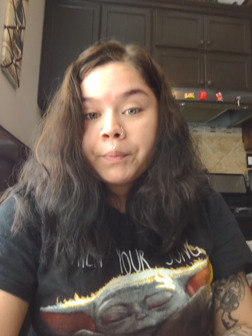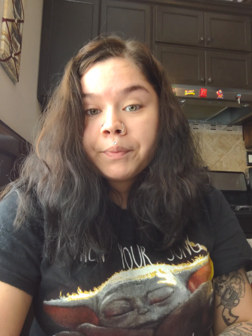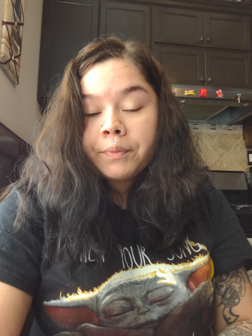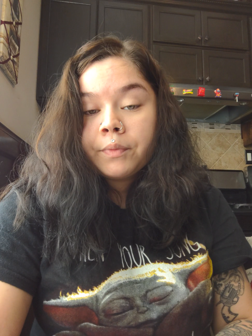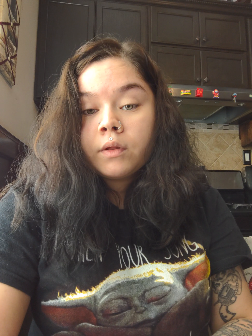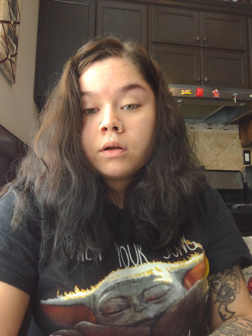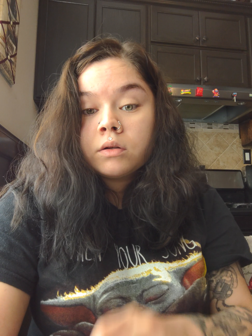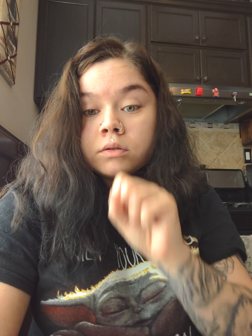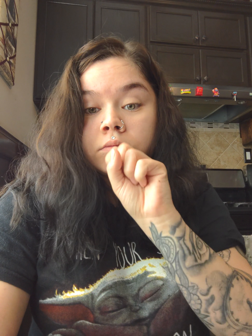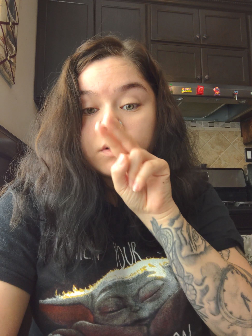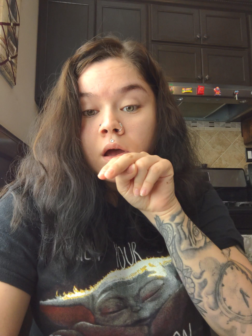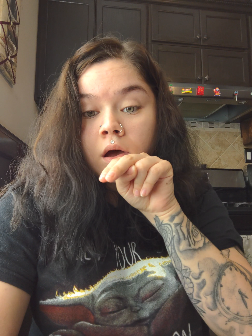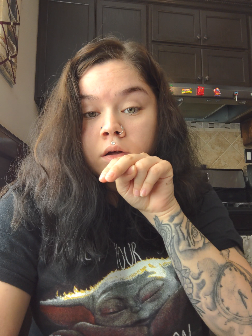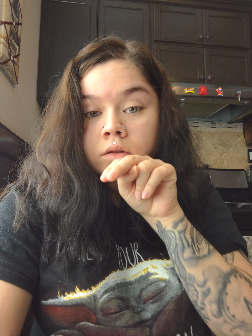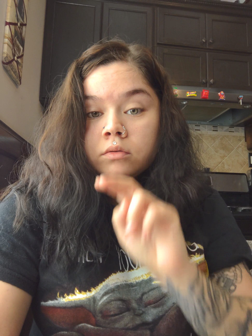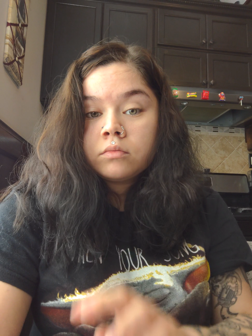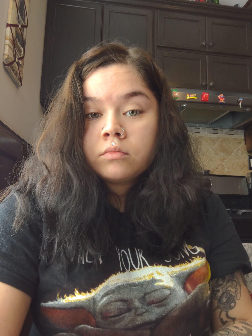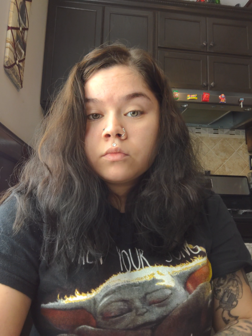tongue